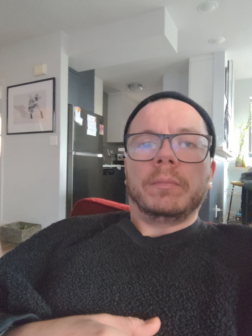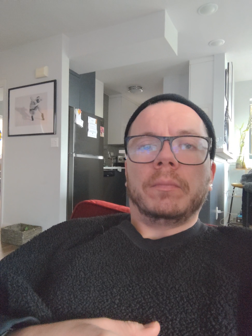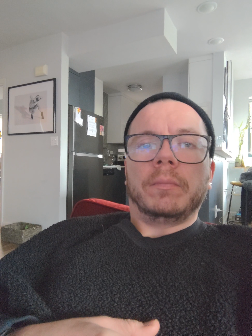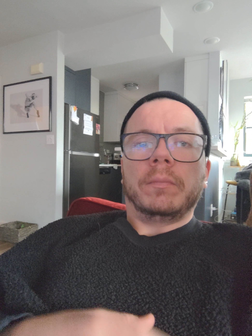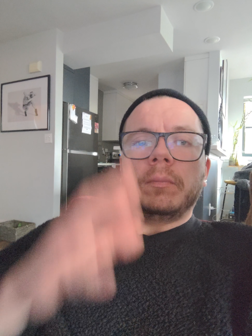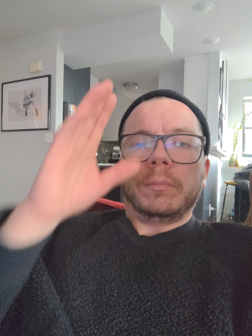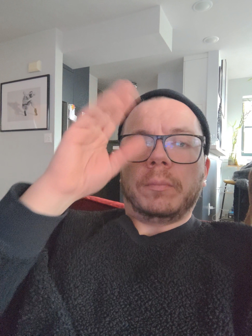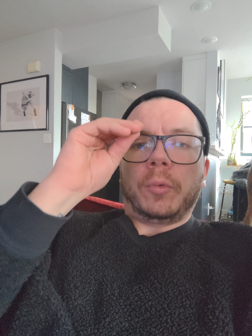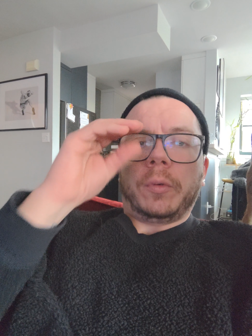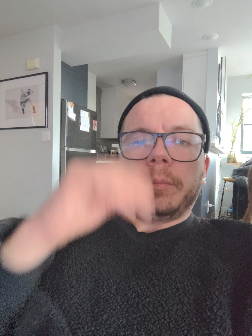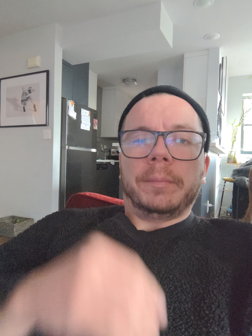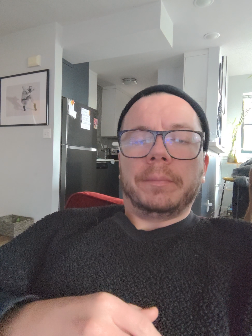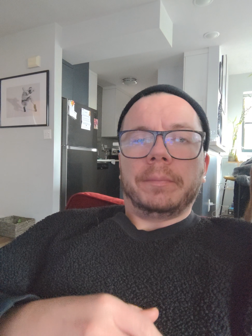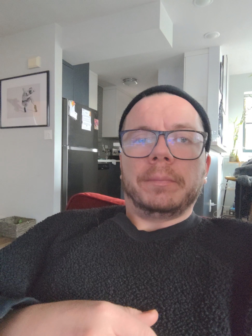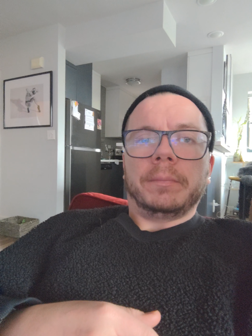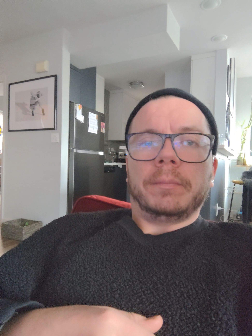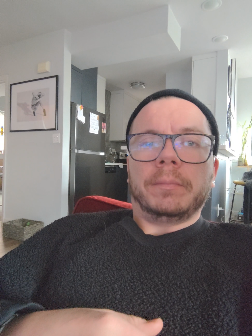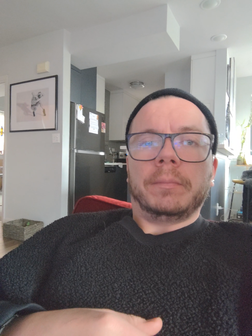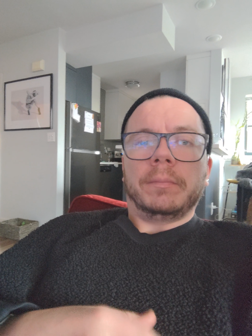boy